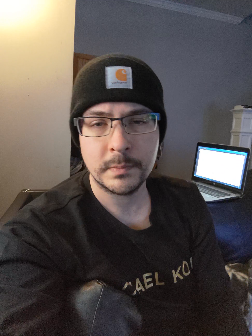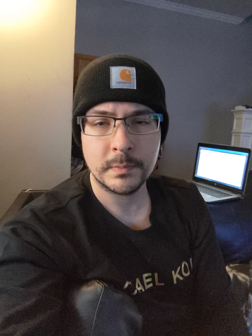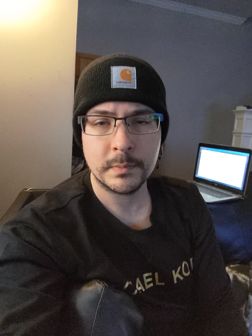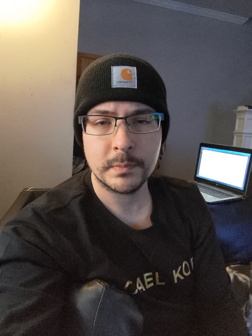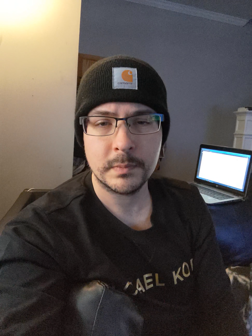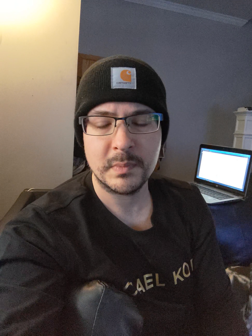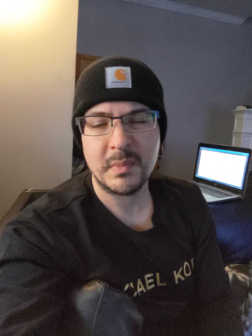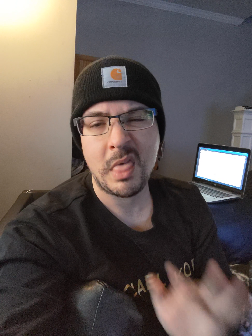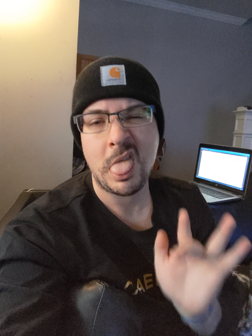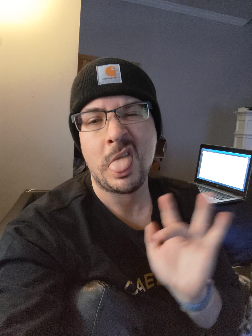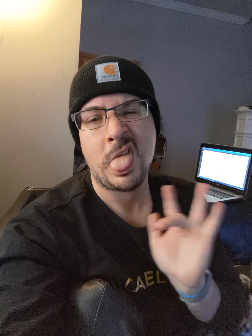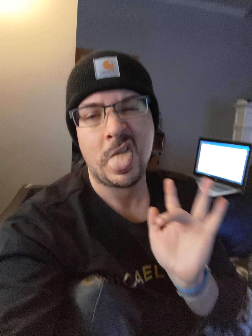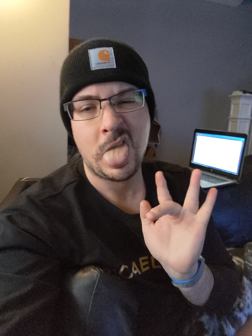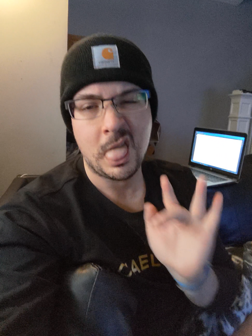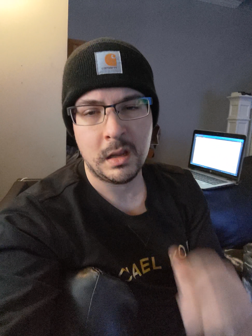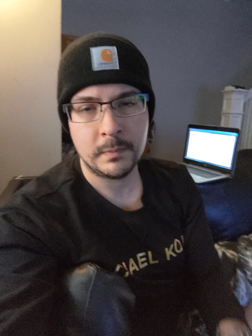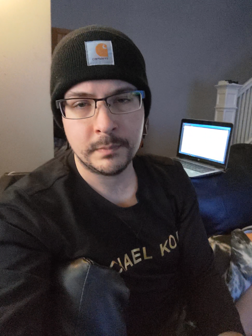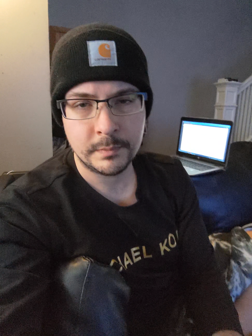yucky